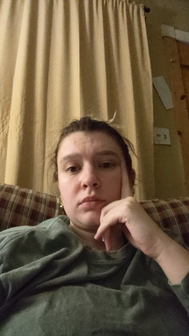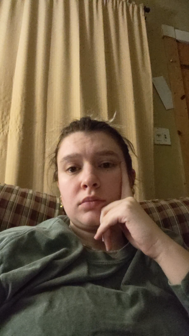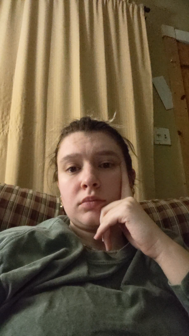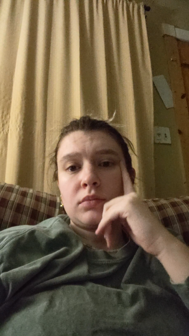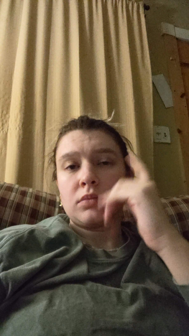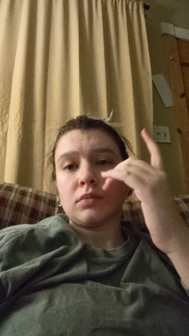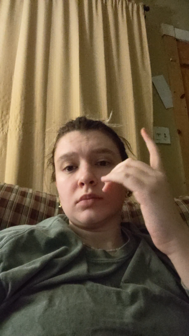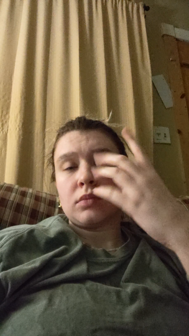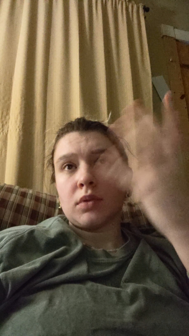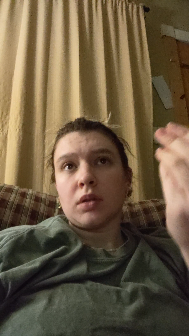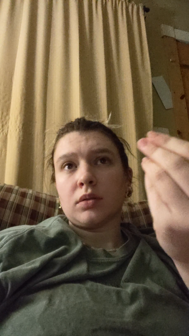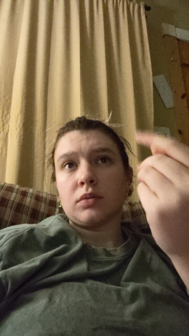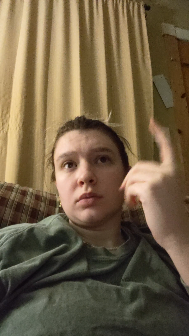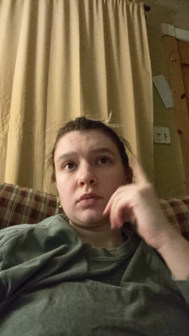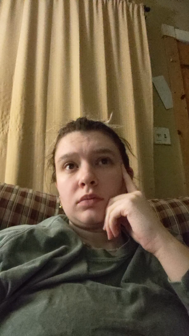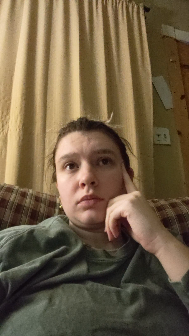got to